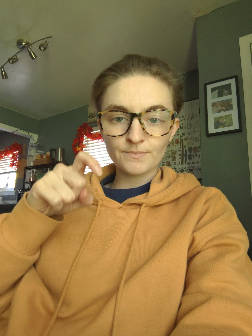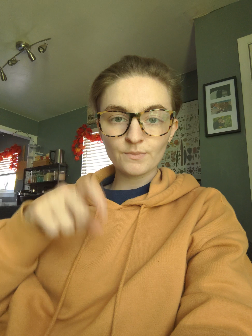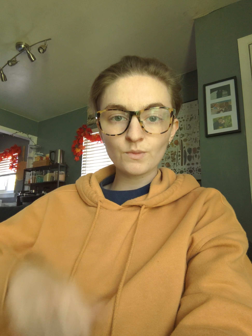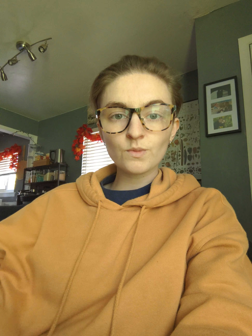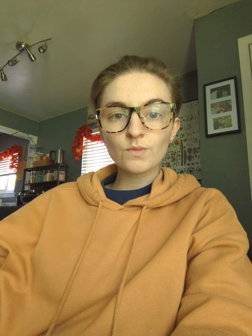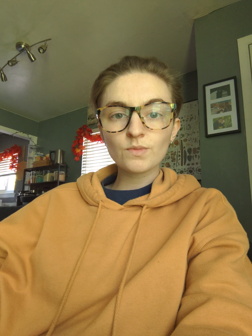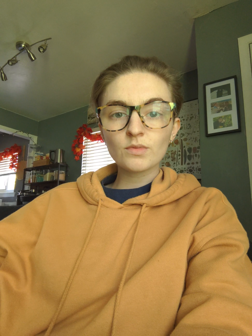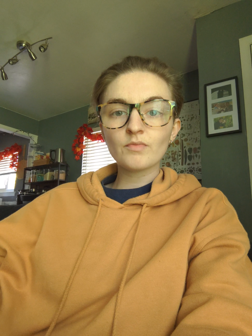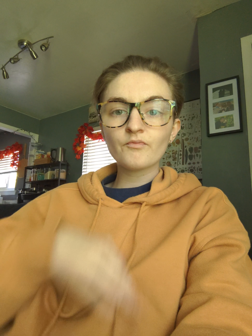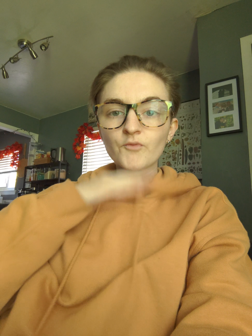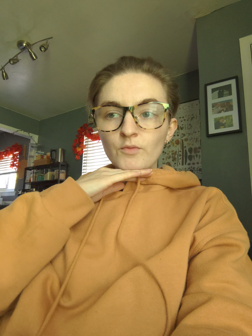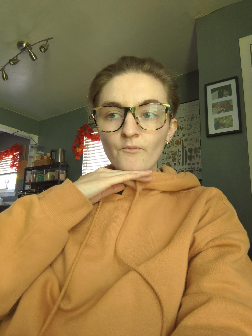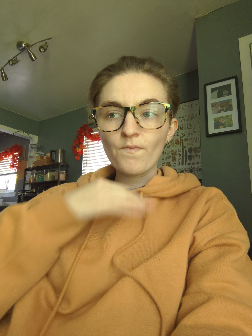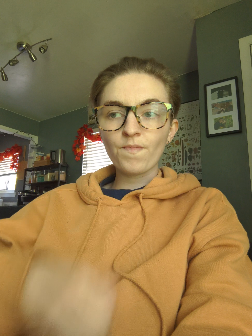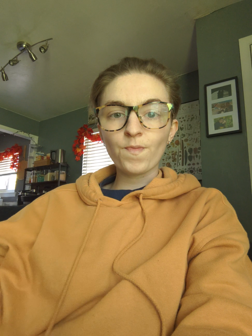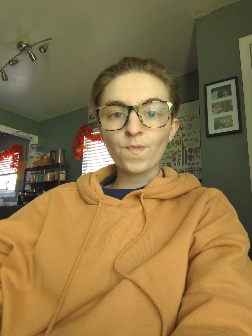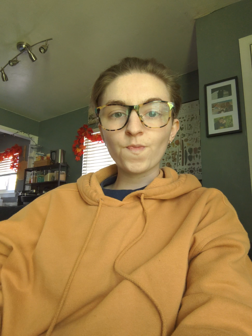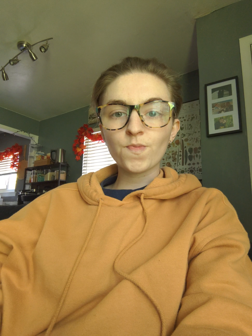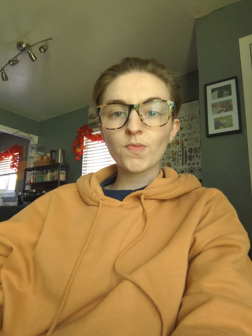full